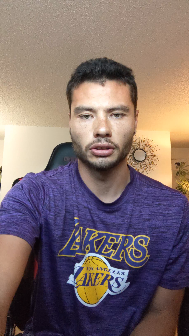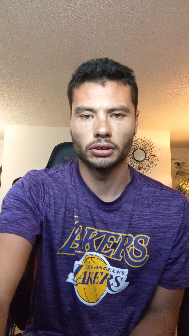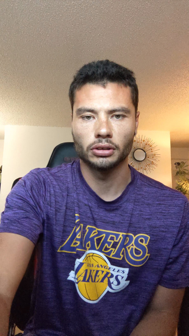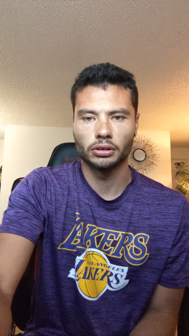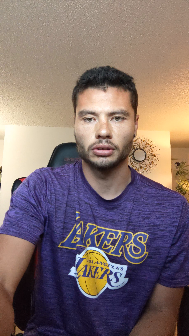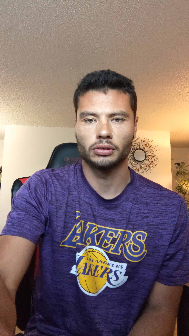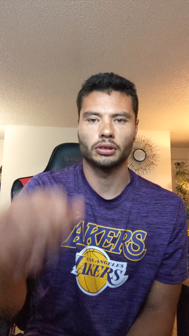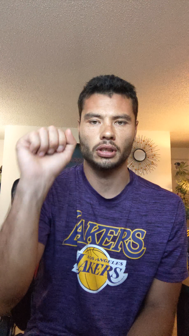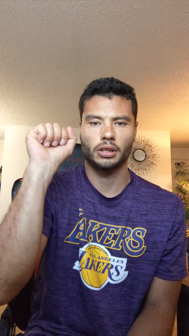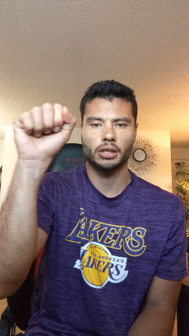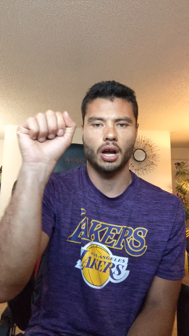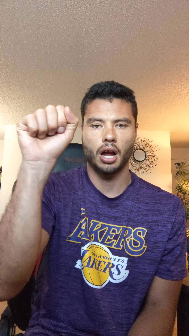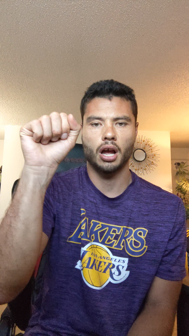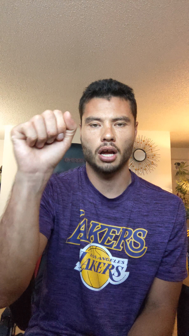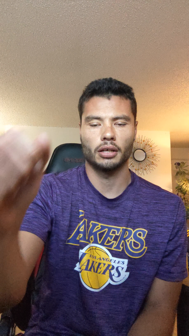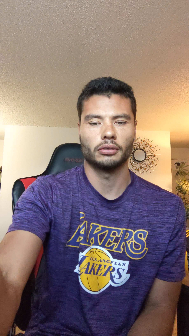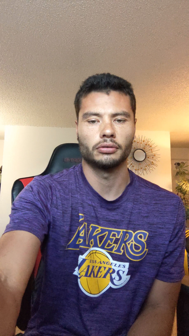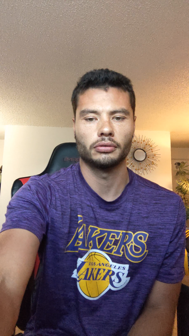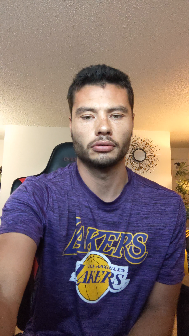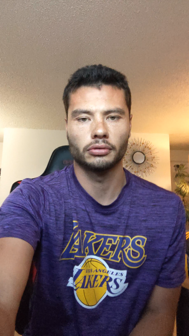knock